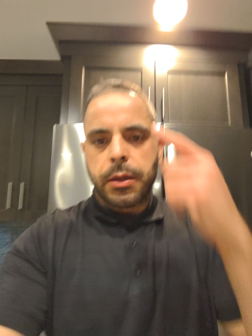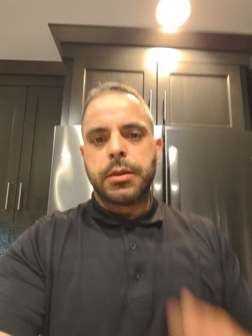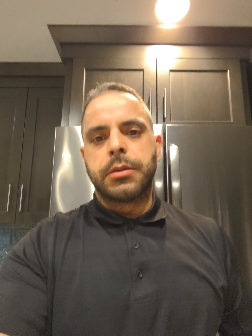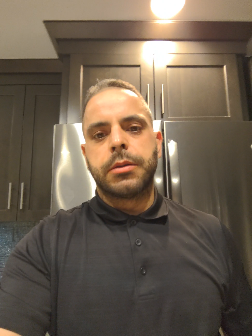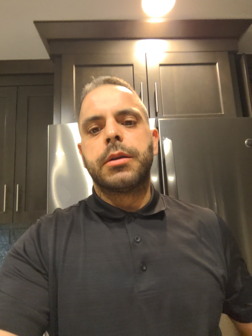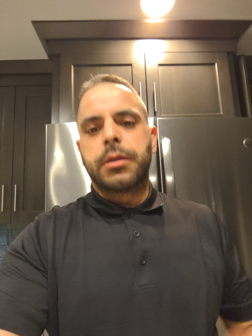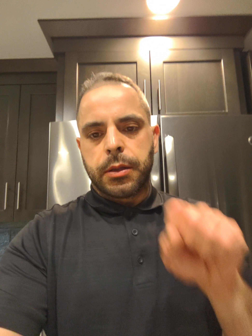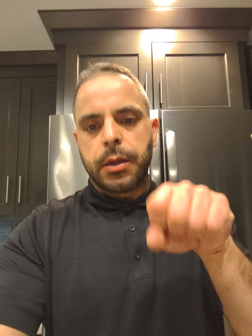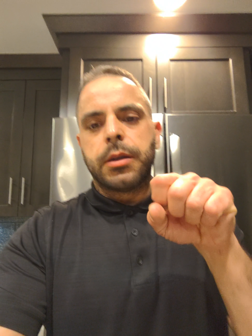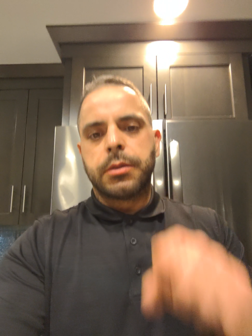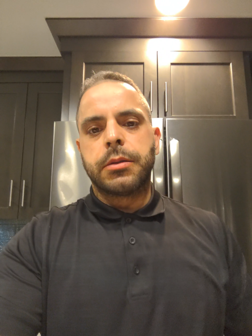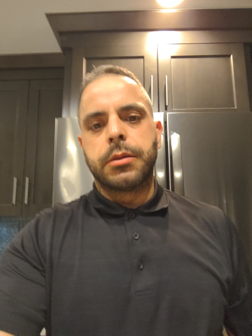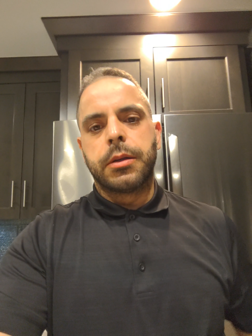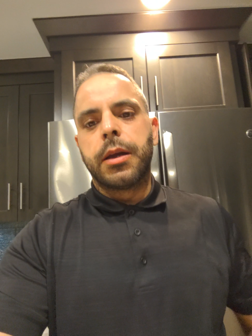yes